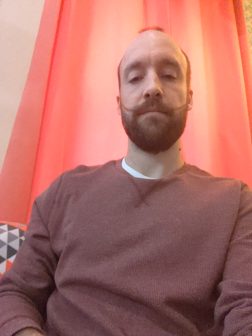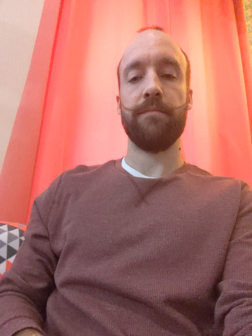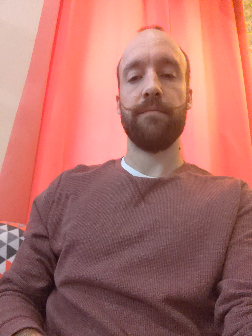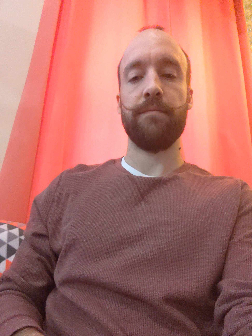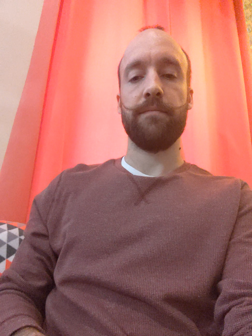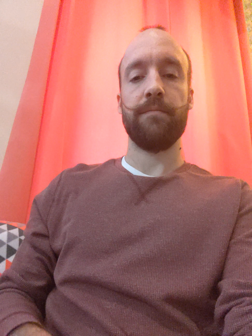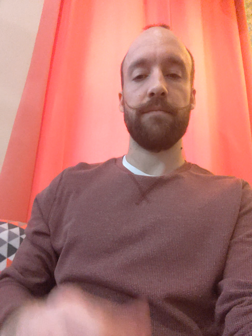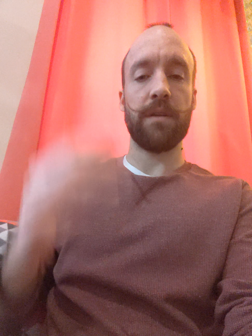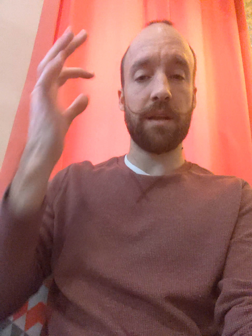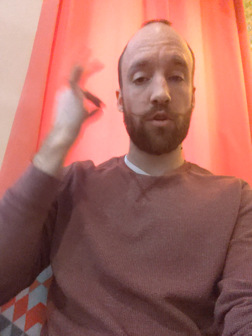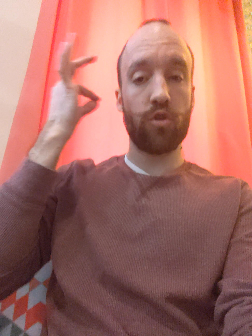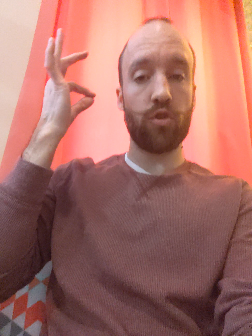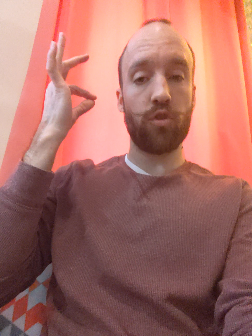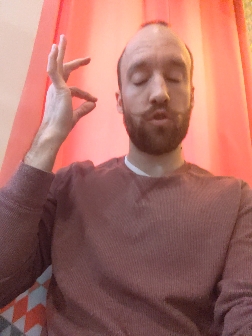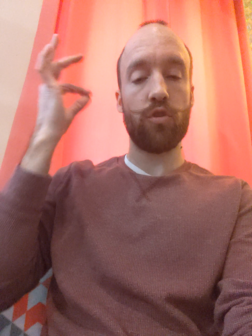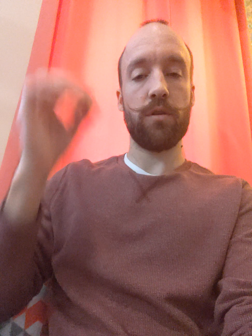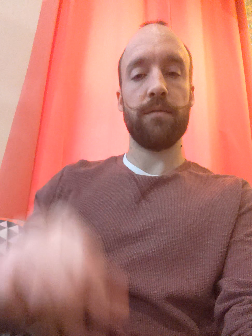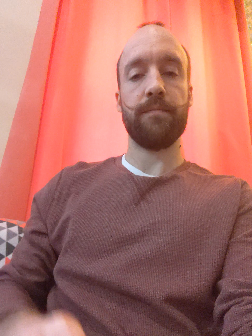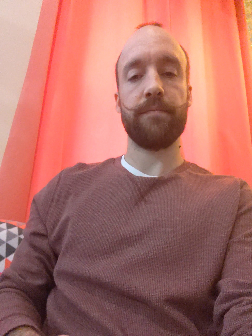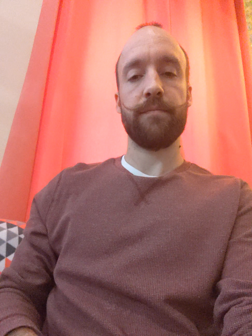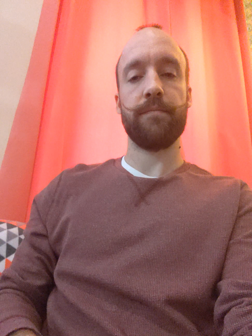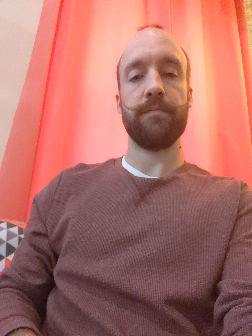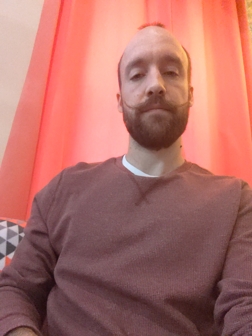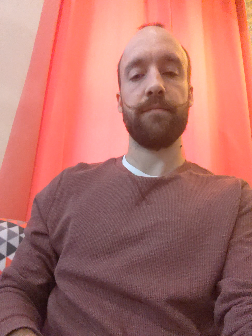hair